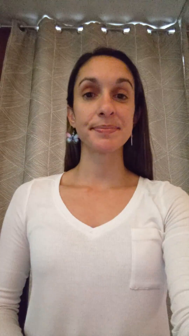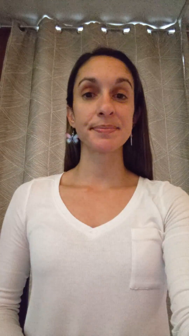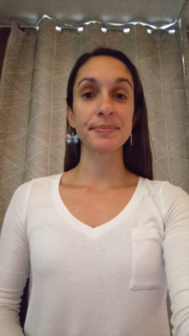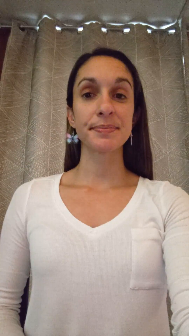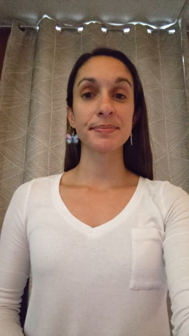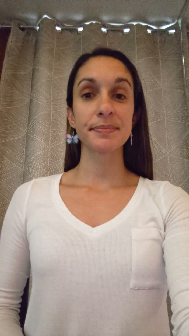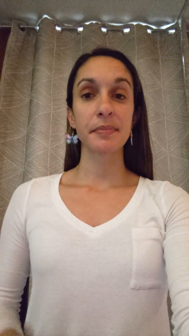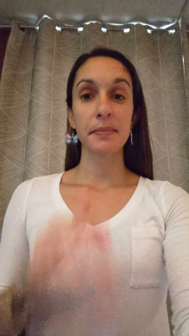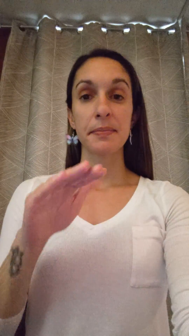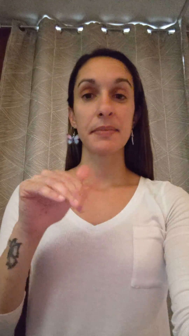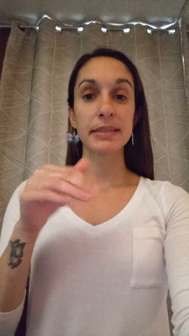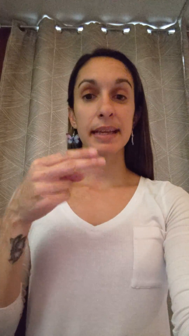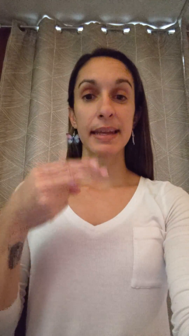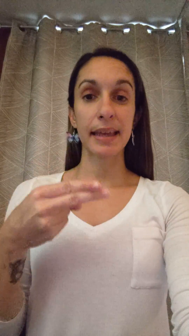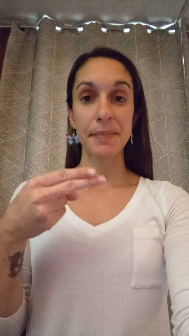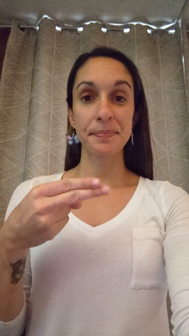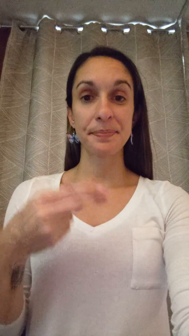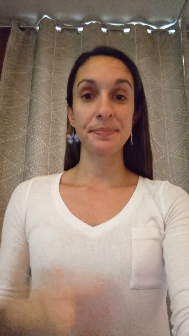pet's name